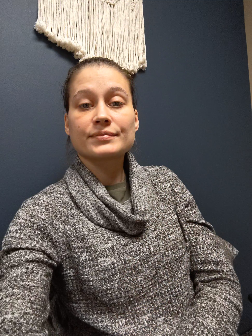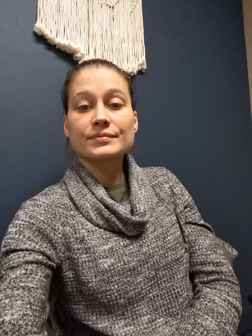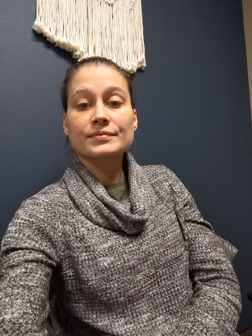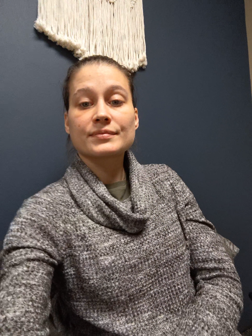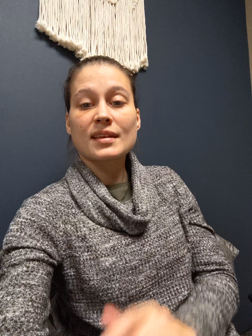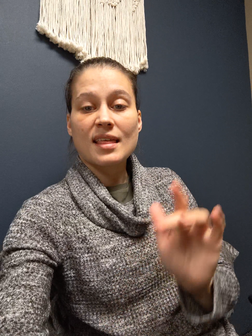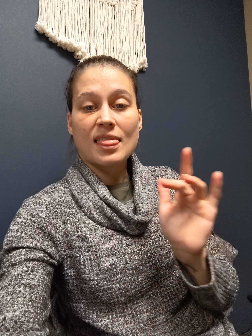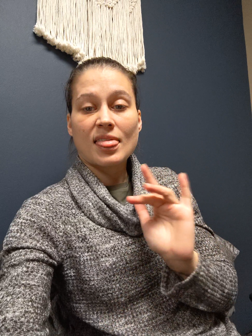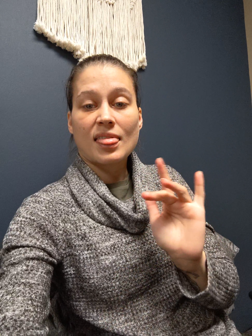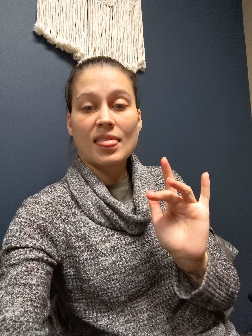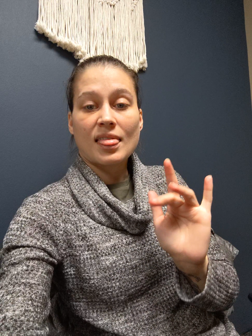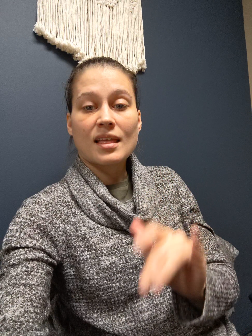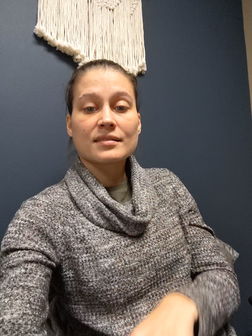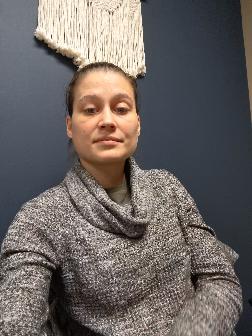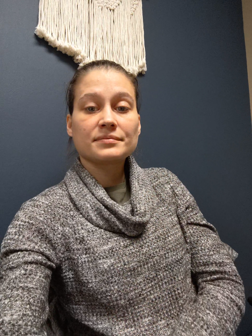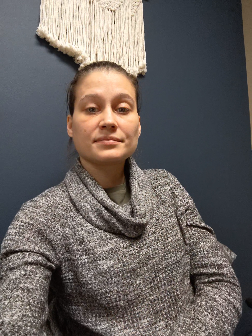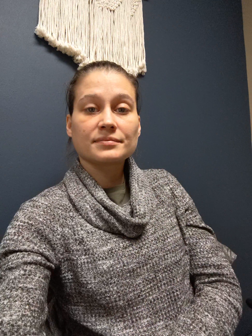yucky